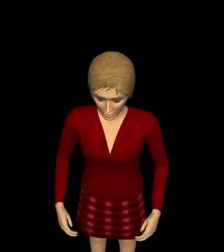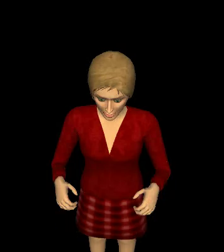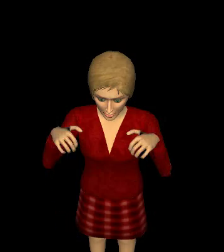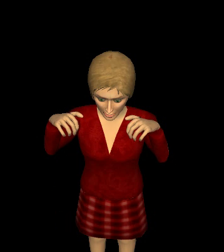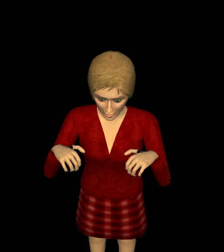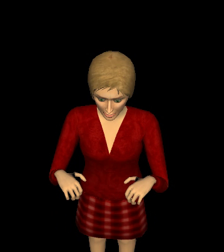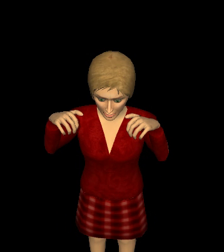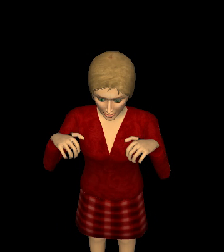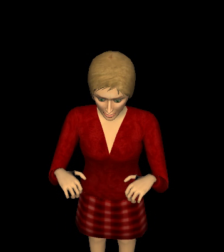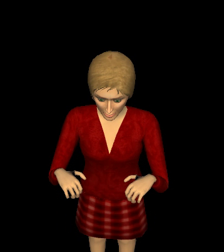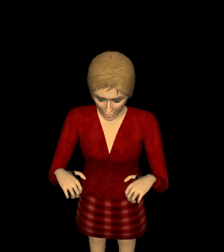مطر